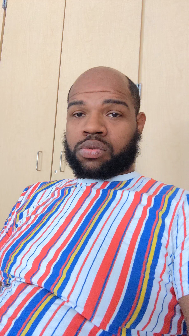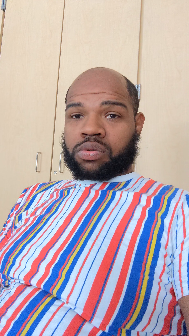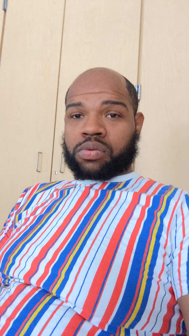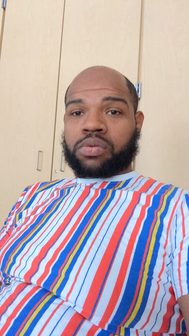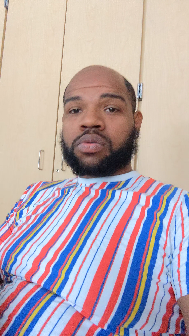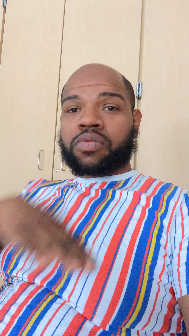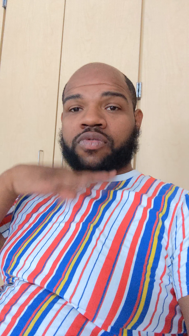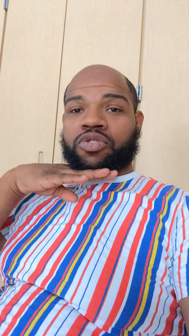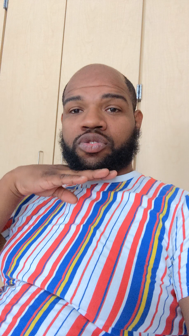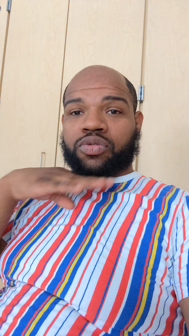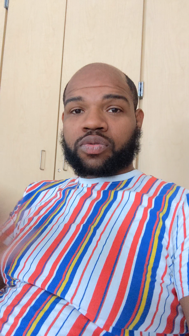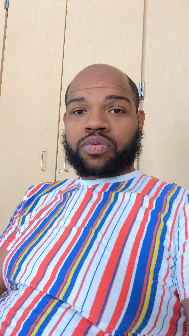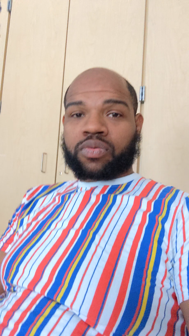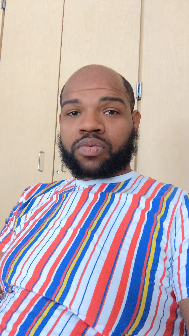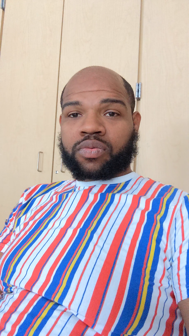full